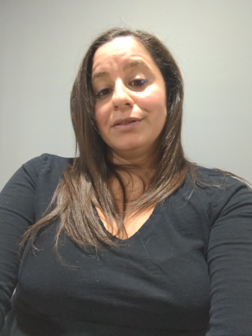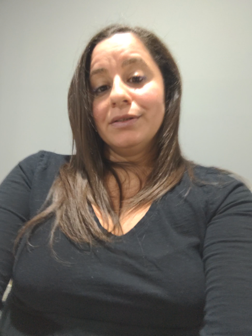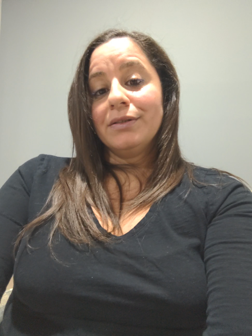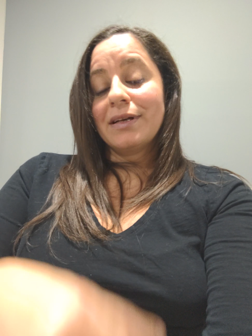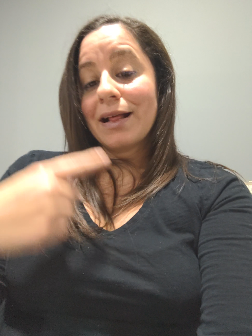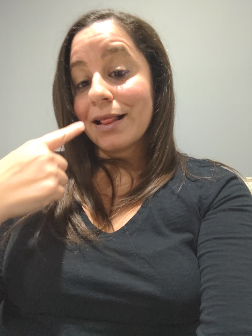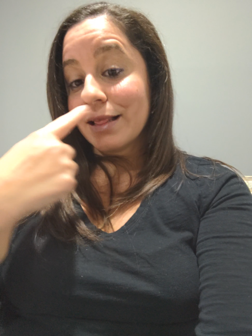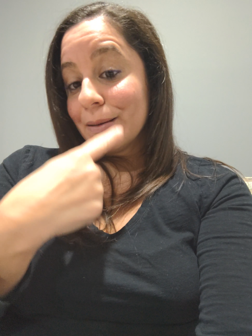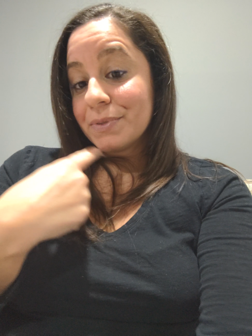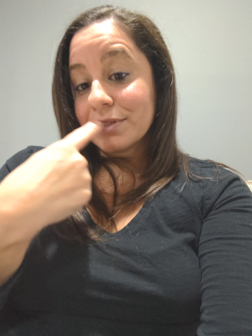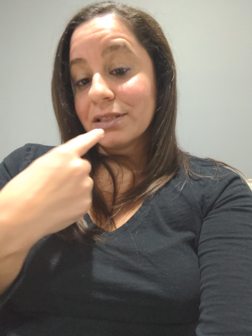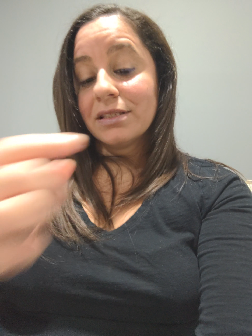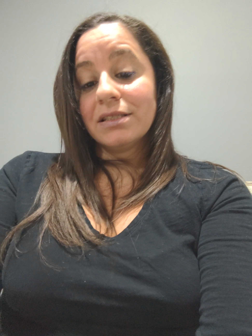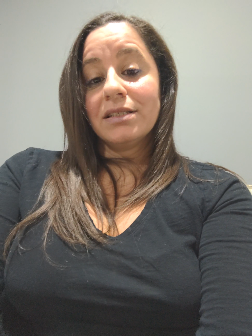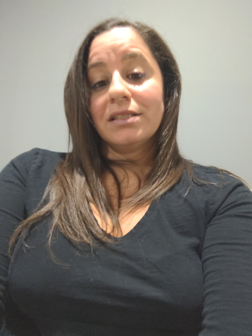lips